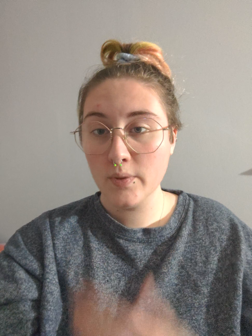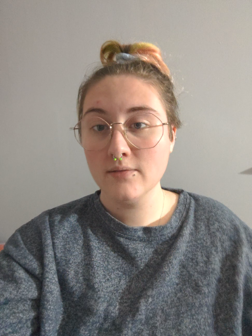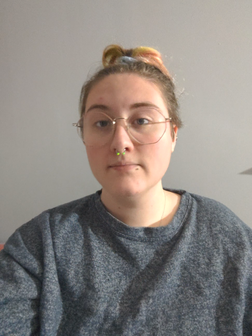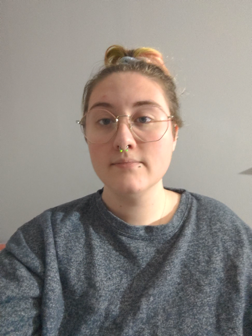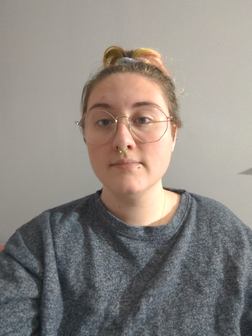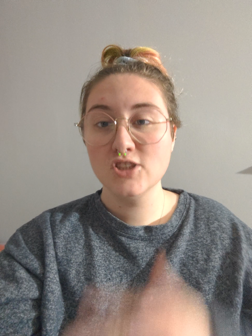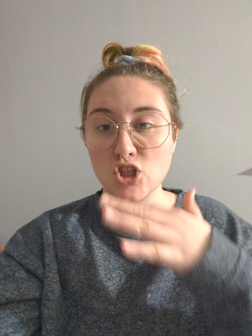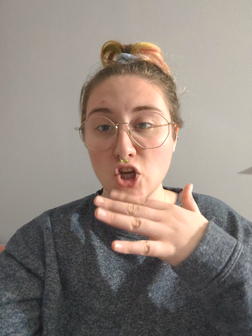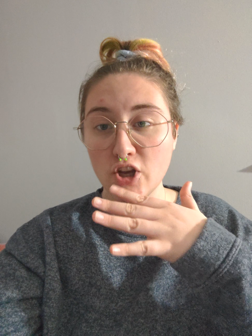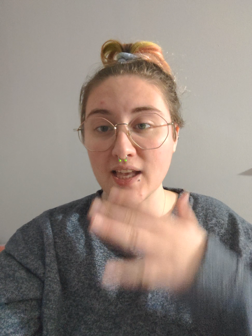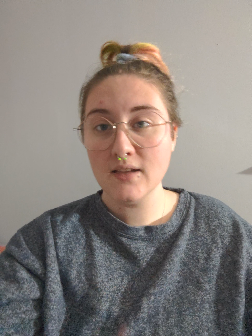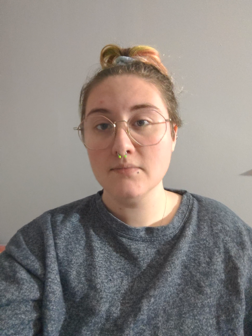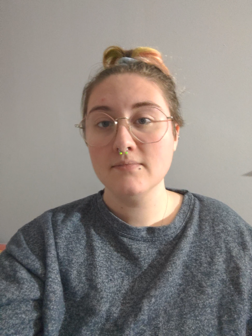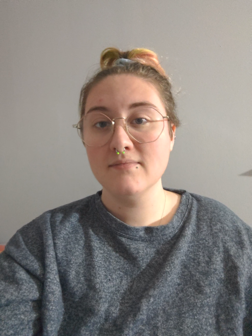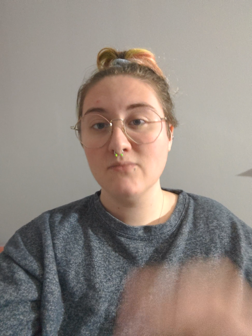dirty